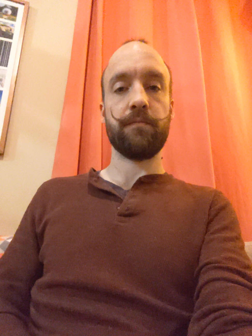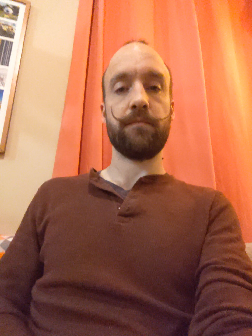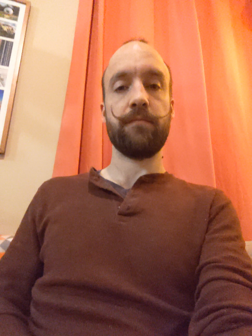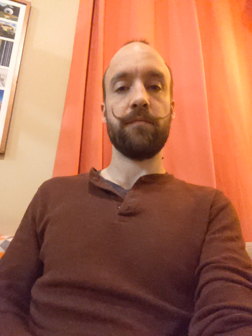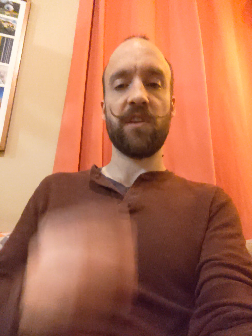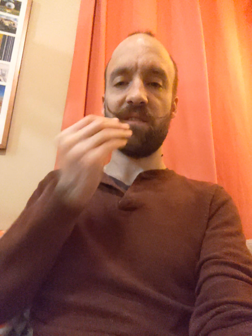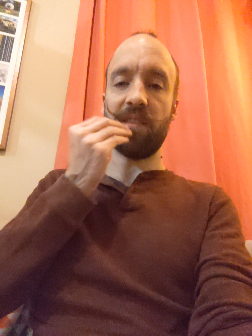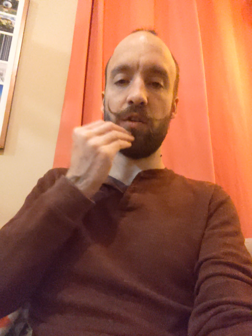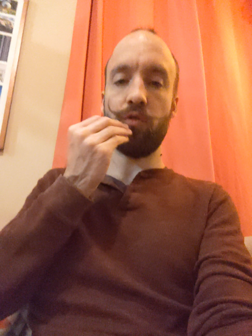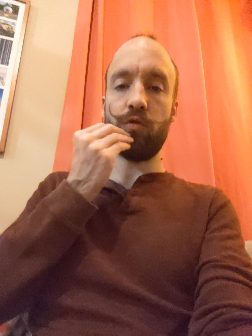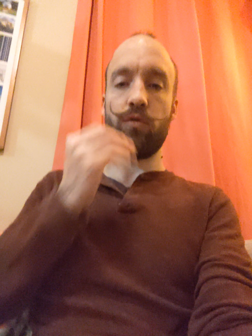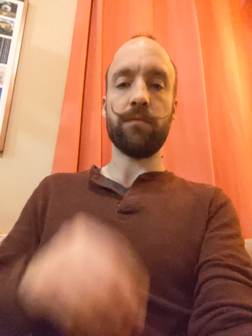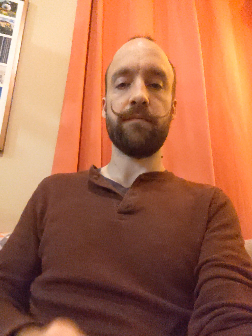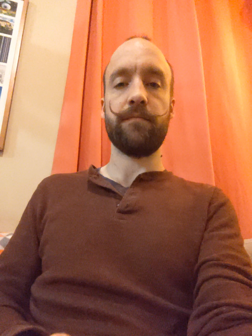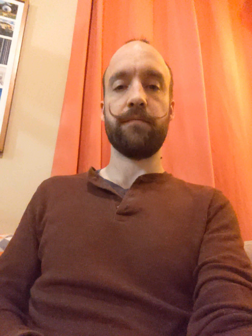food